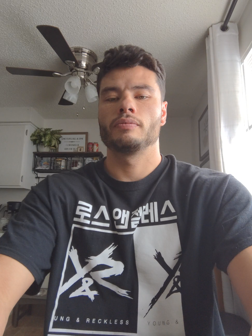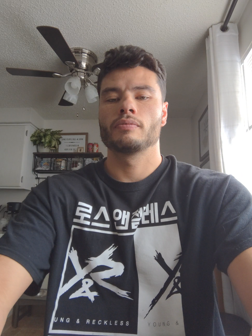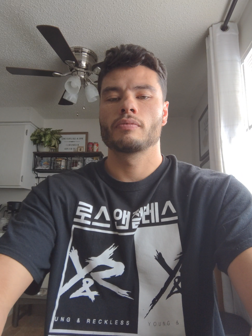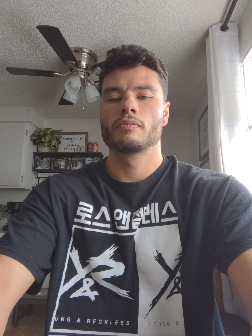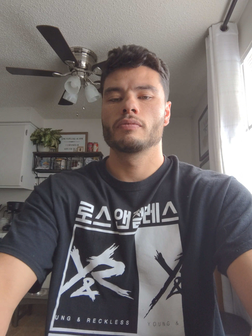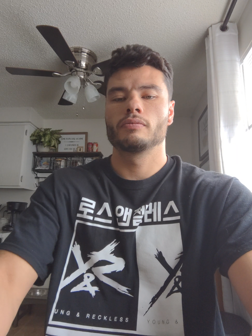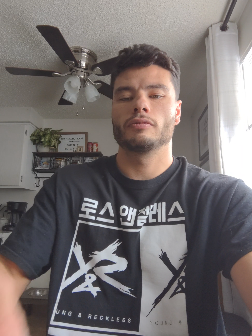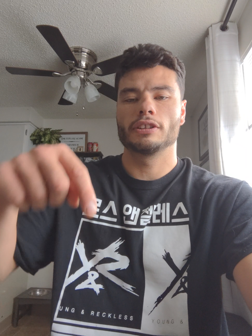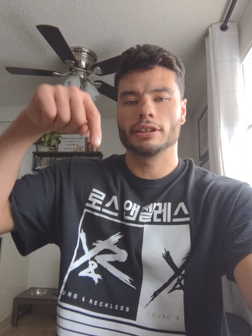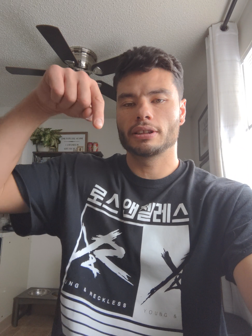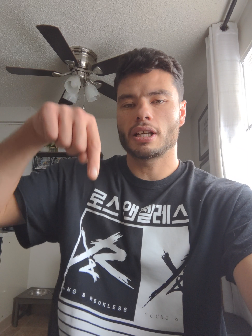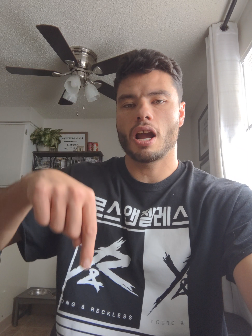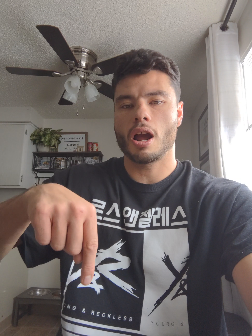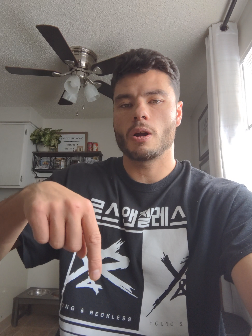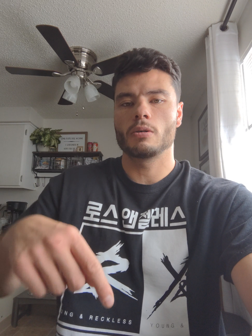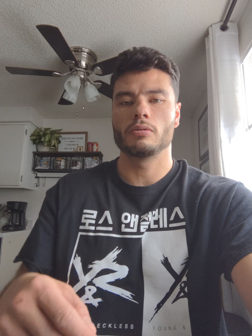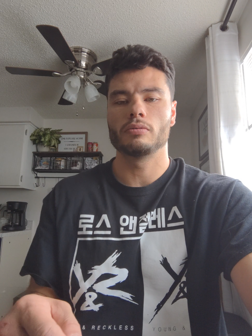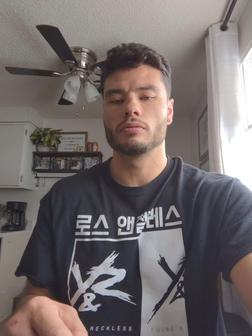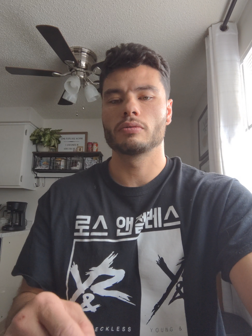down